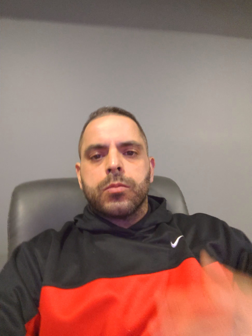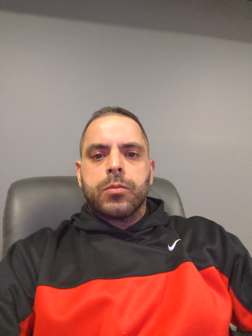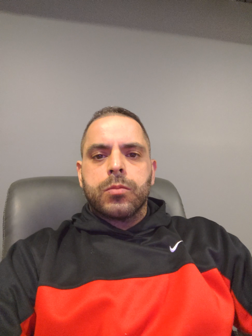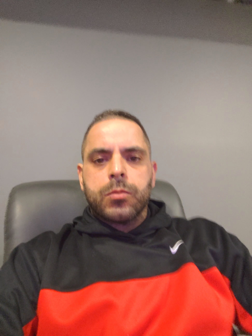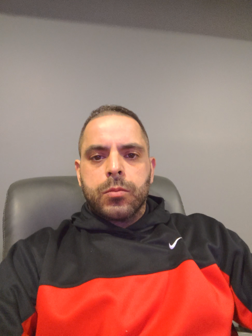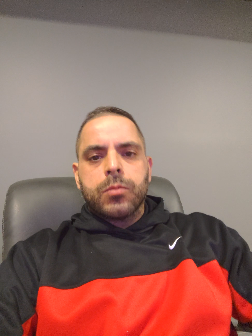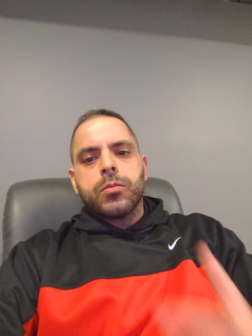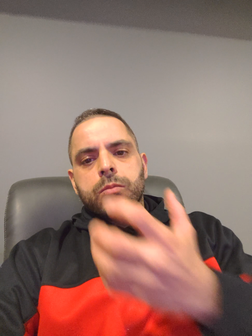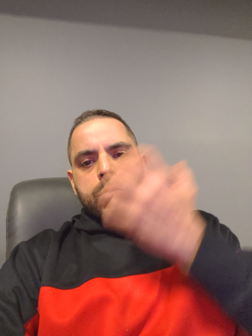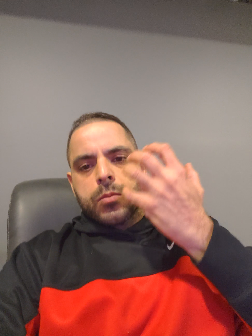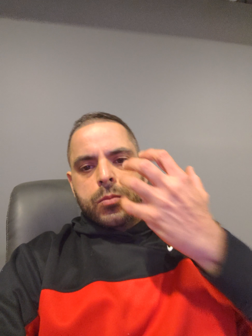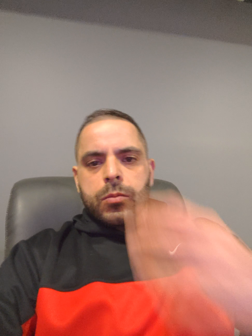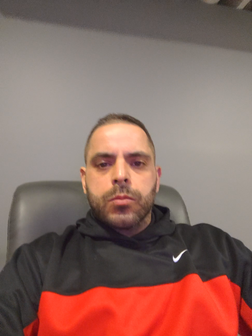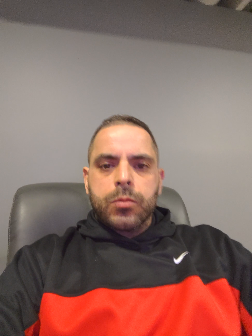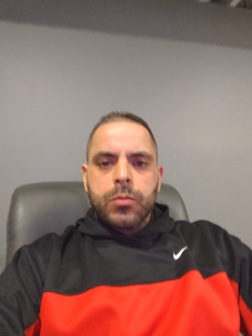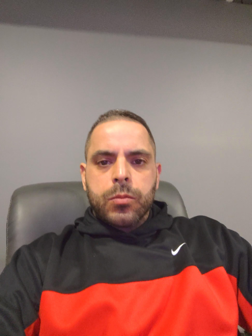mad